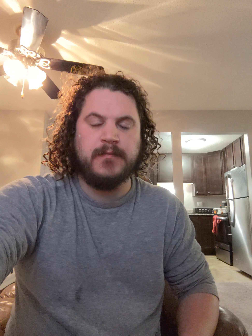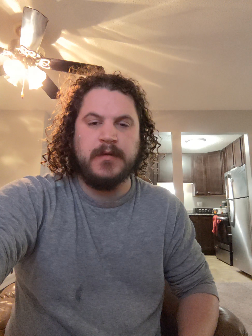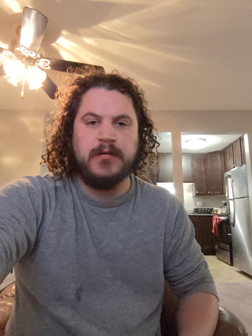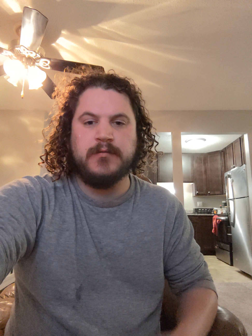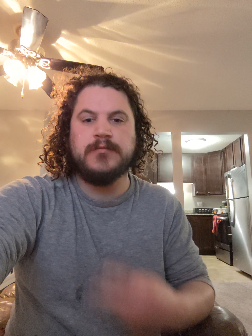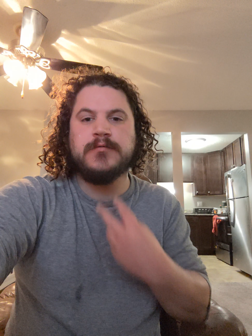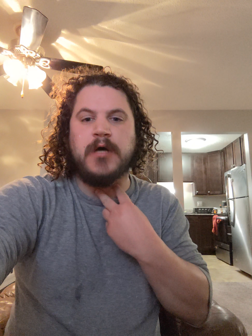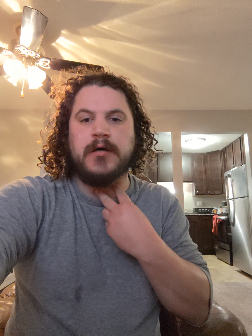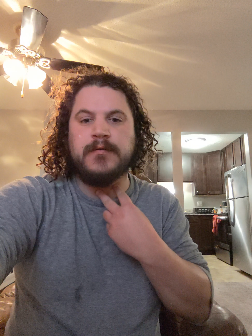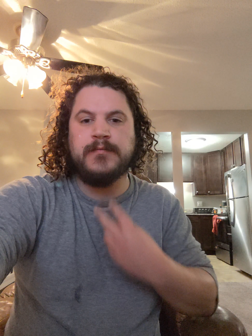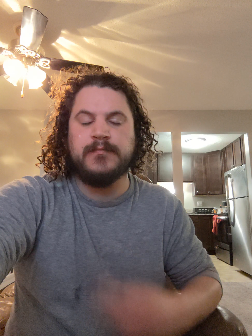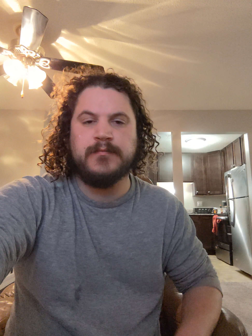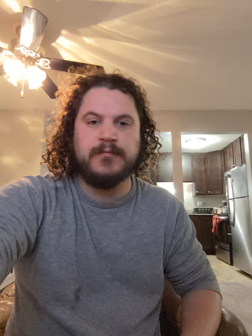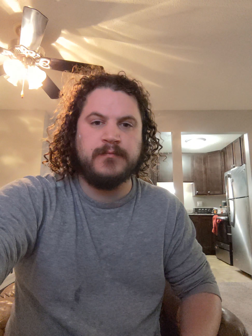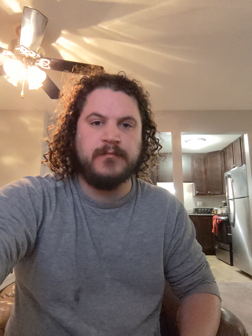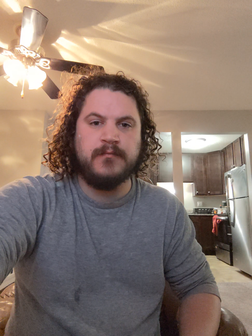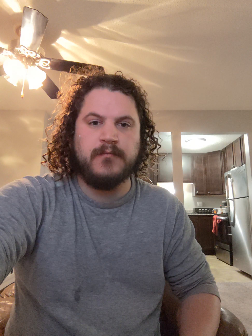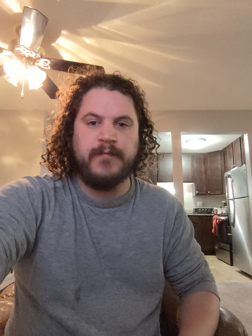stuck